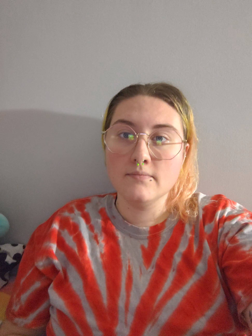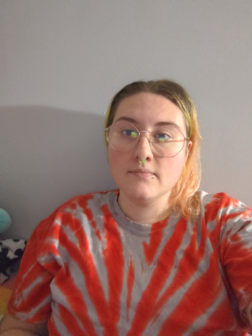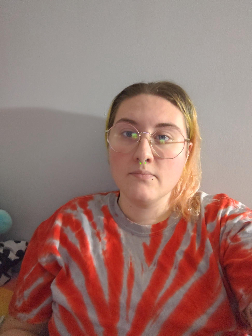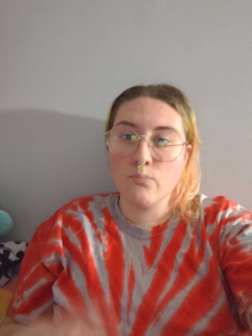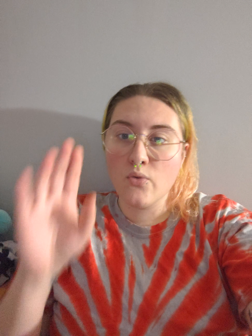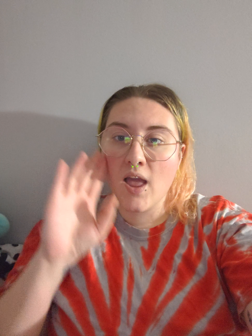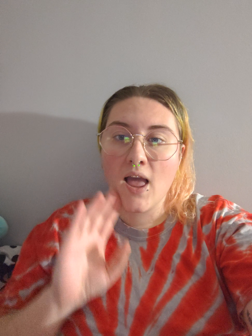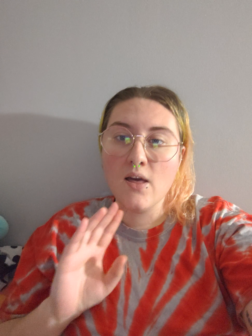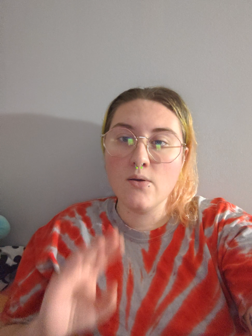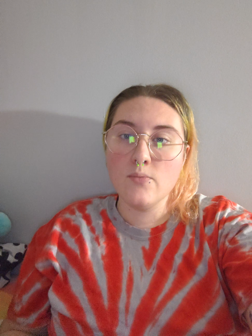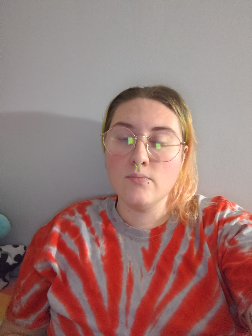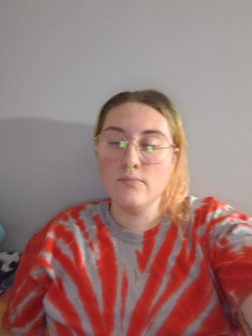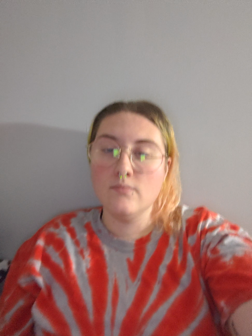brown